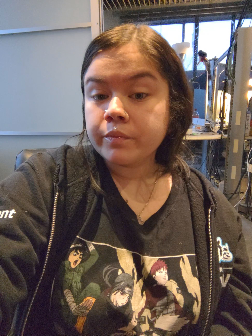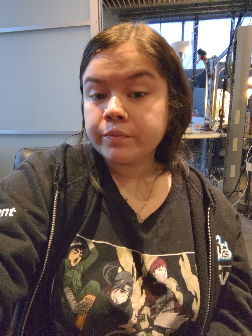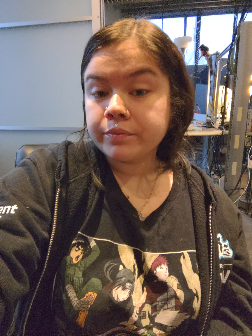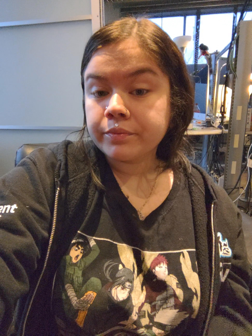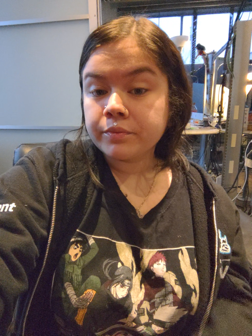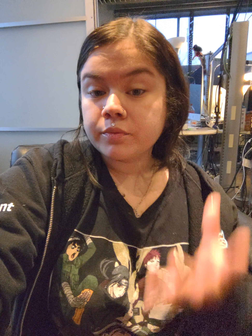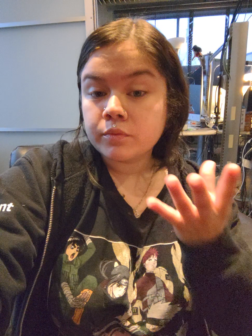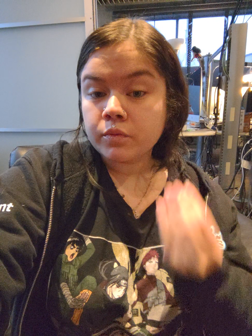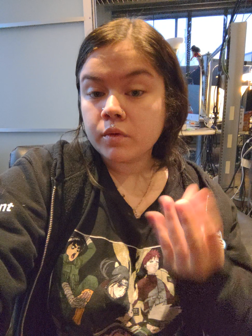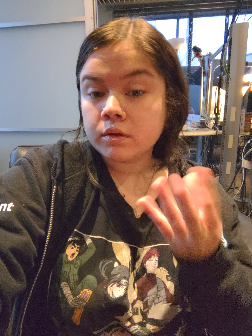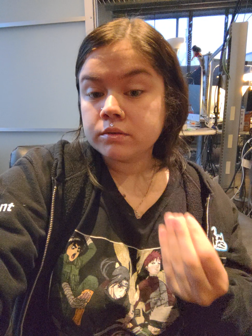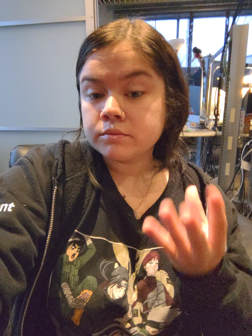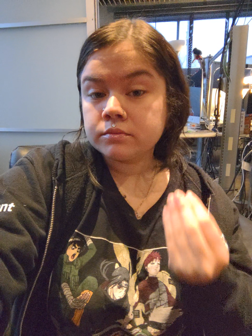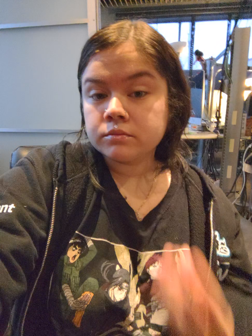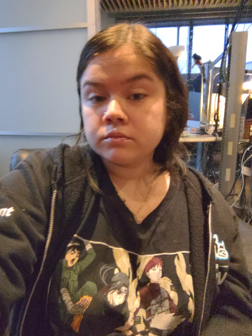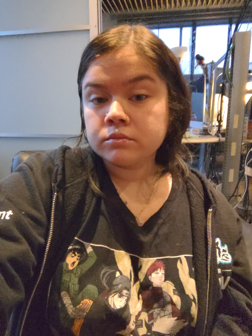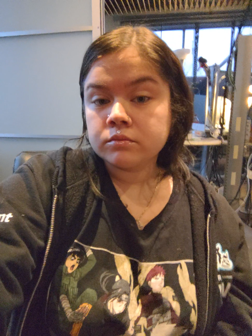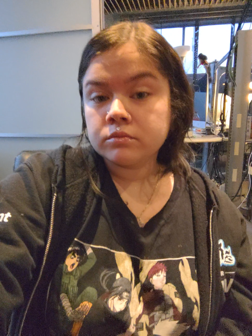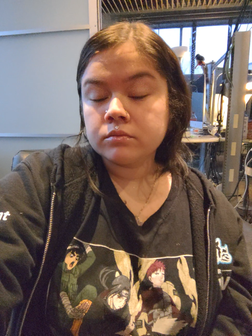wet